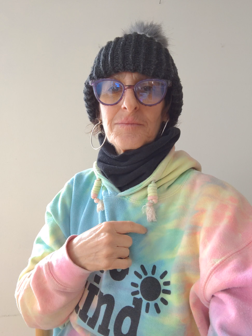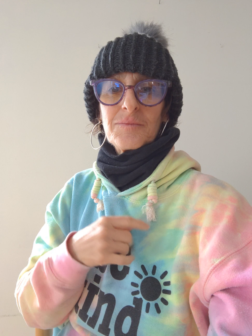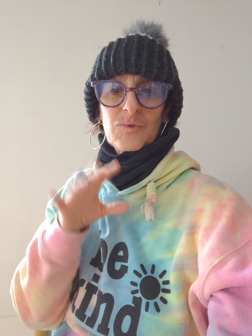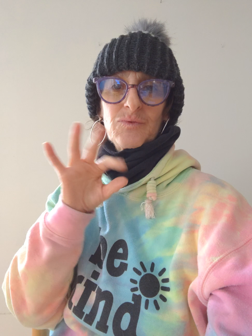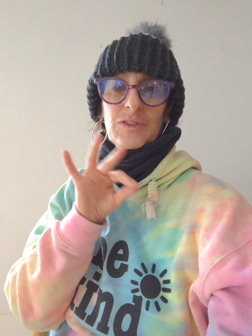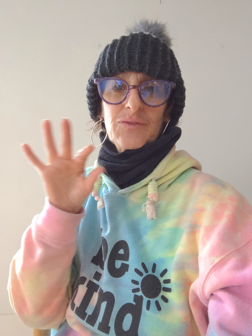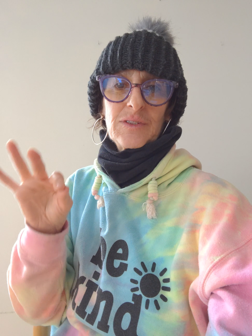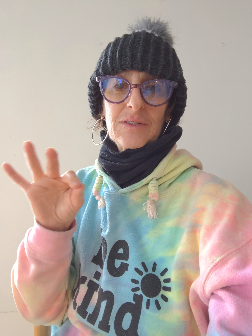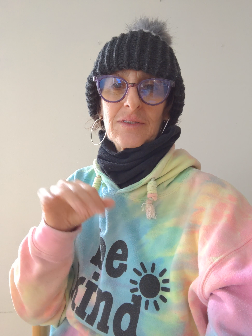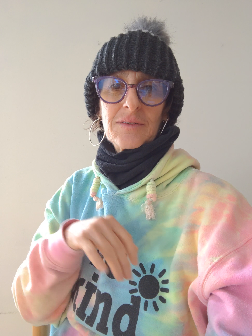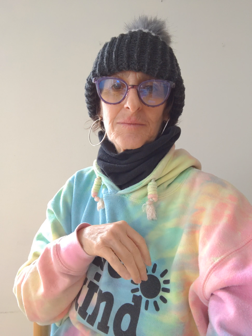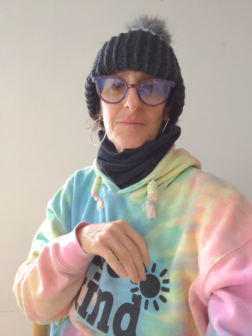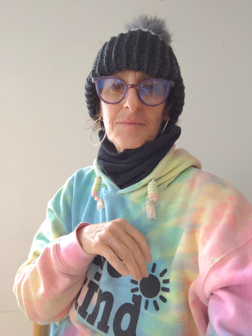french fries